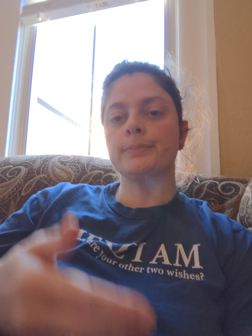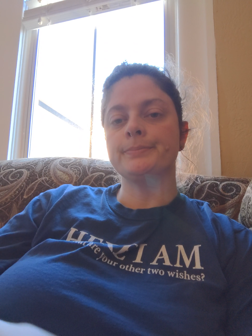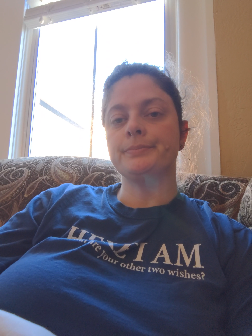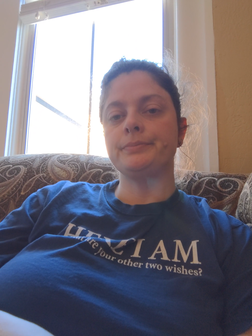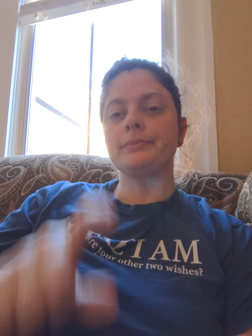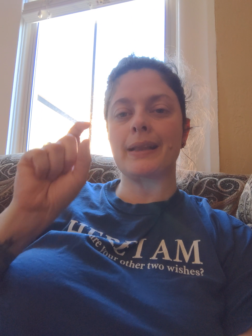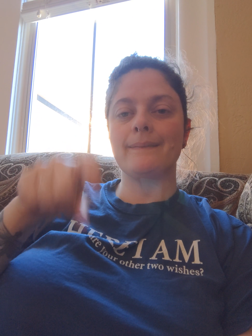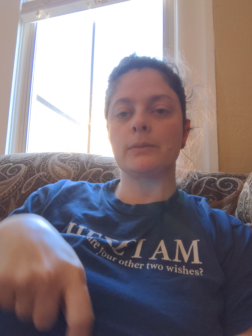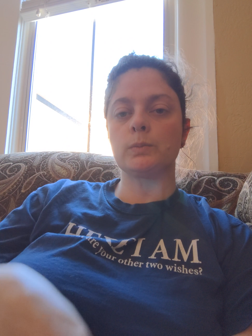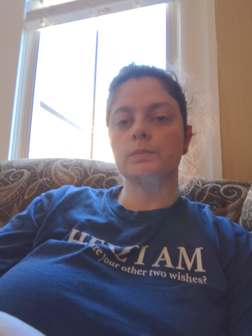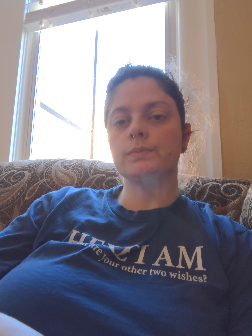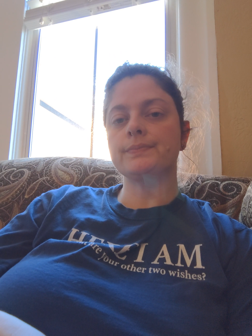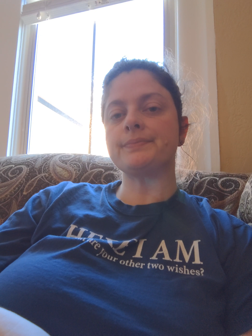have to